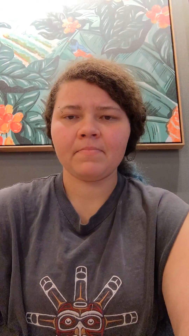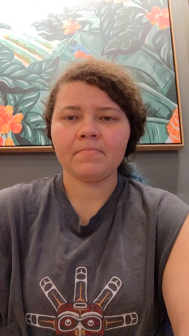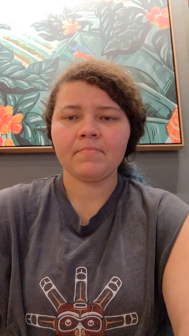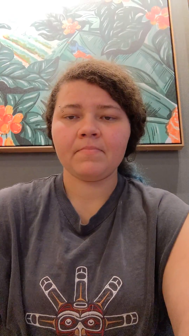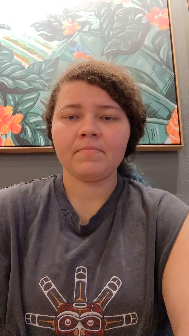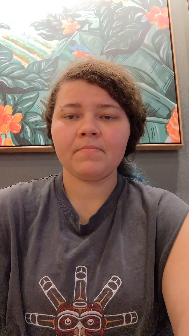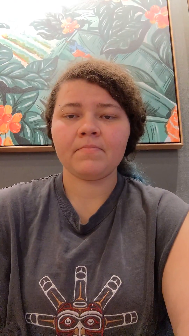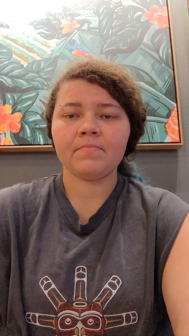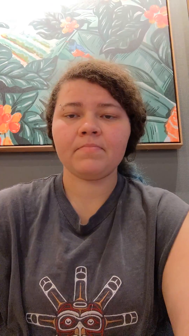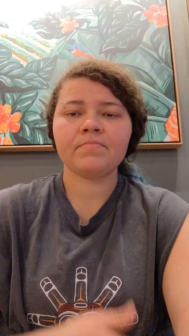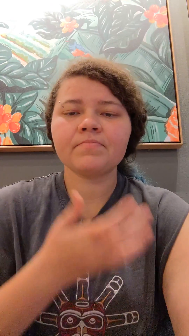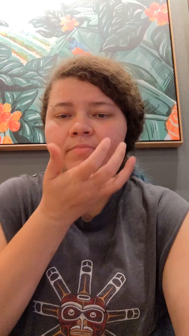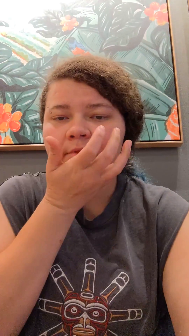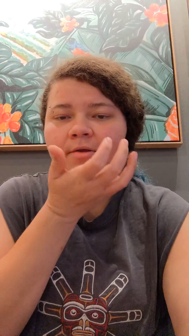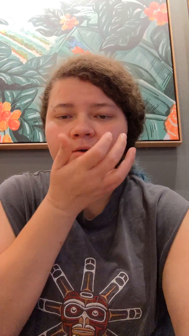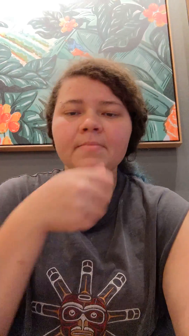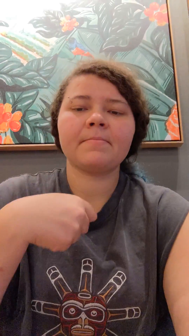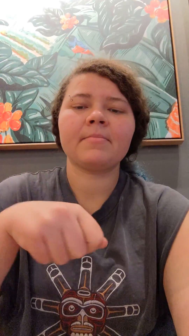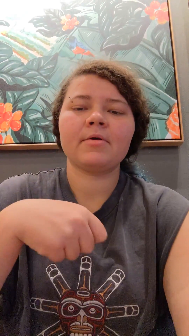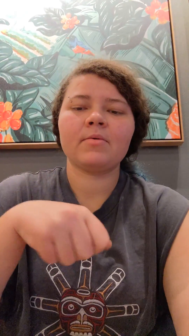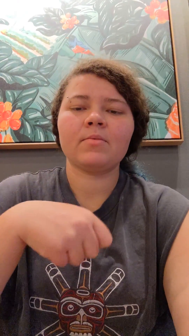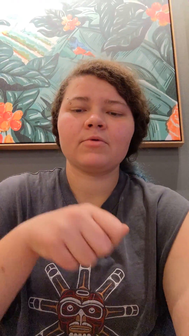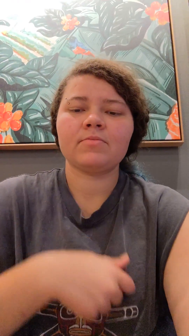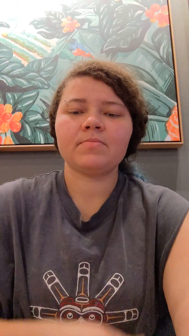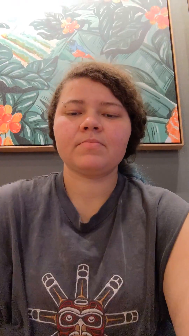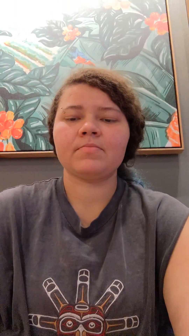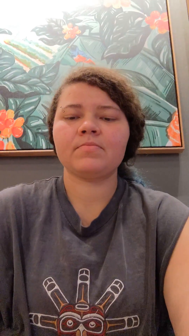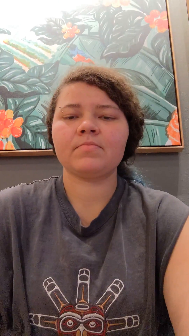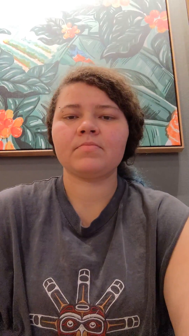lawn mower